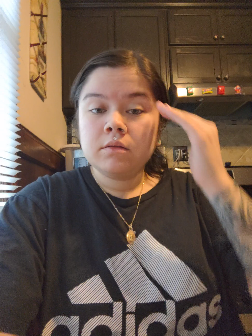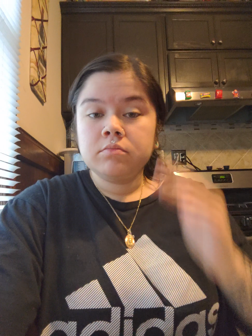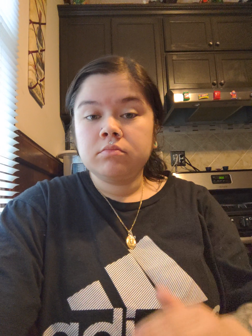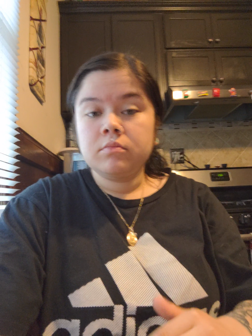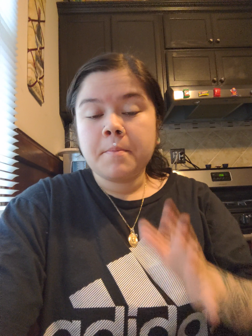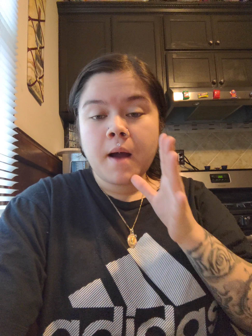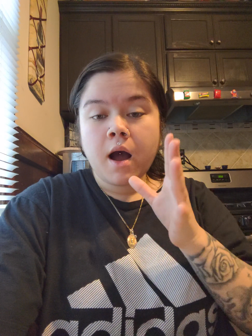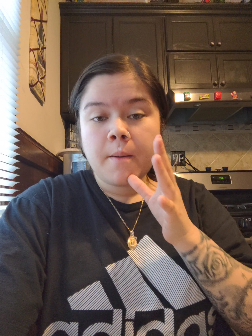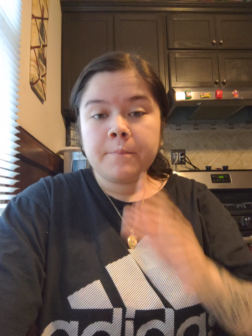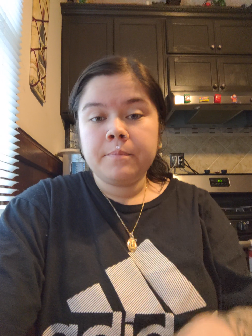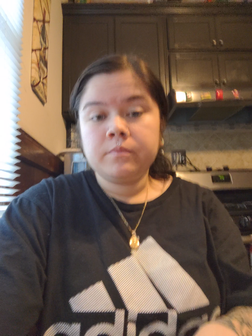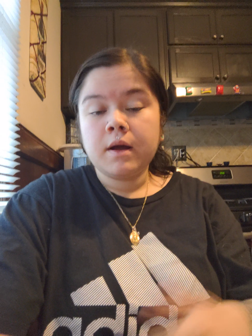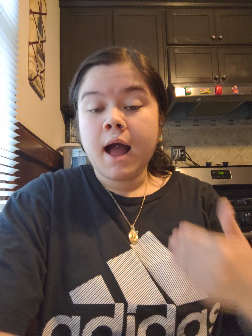mom